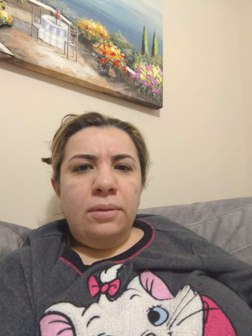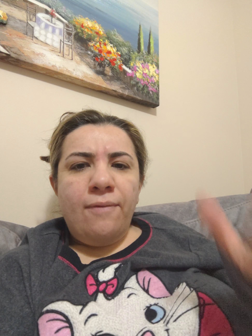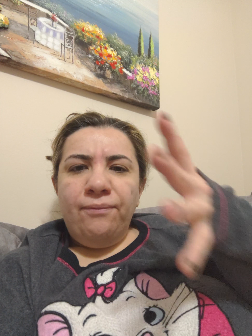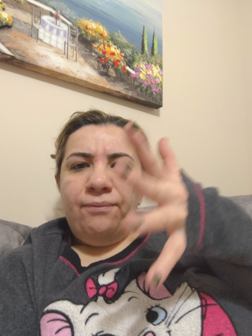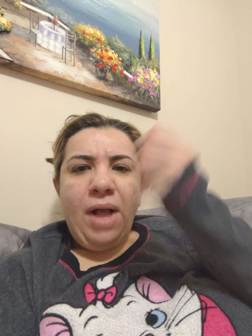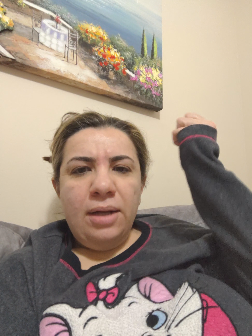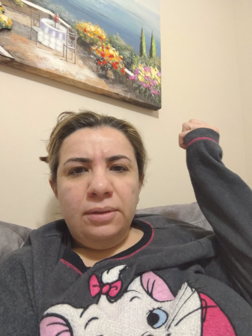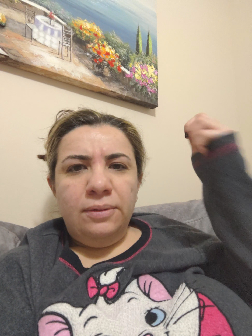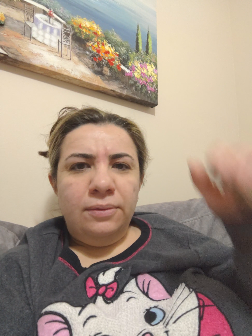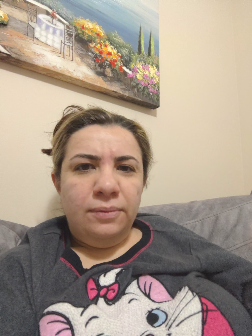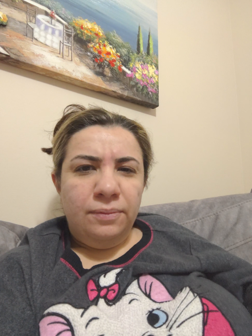fast